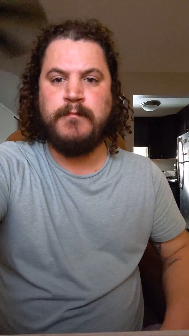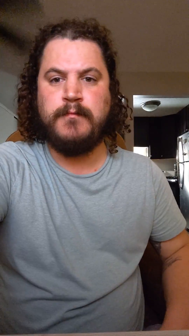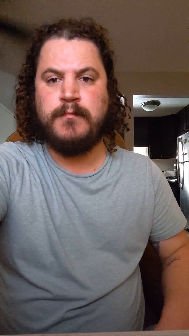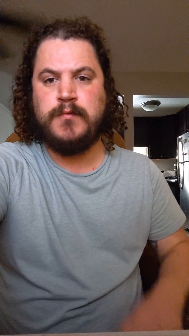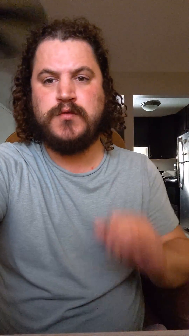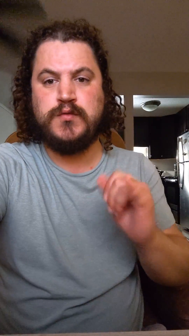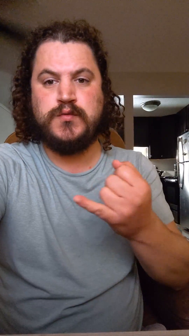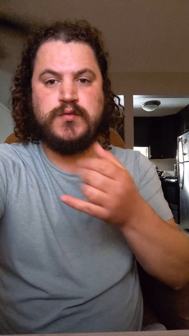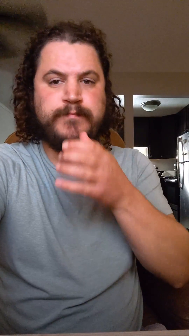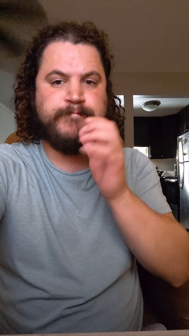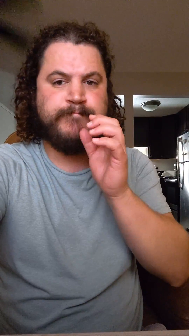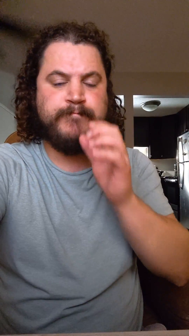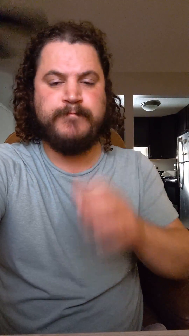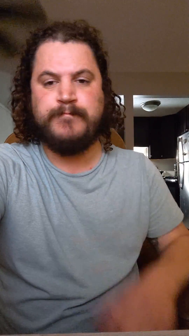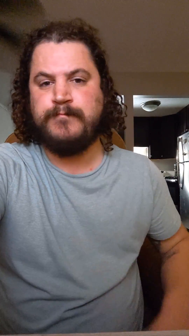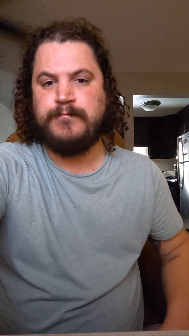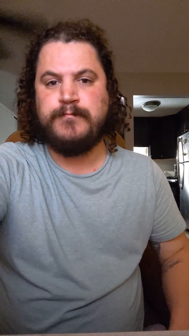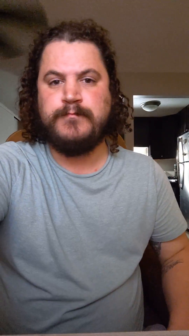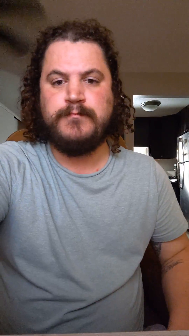juice